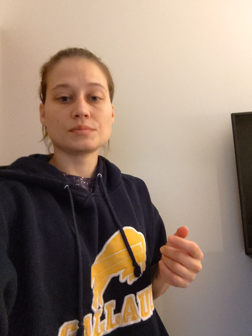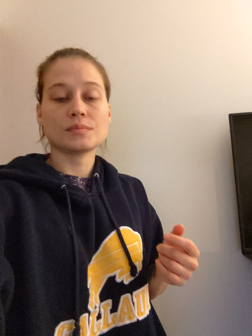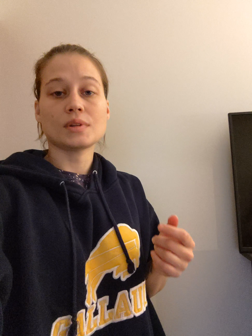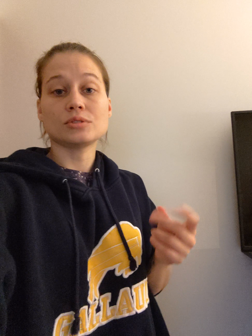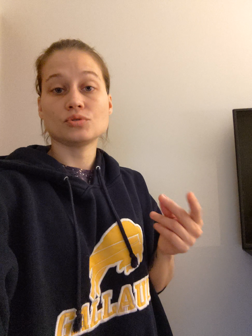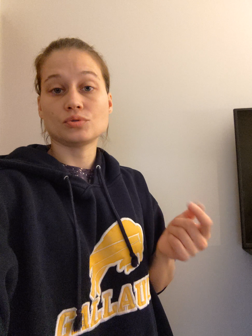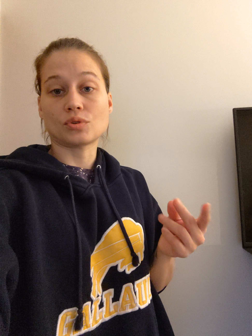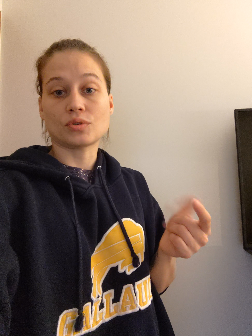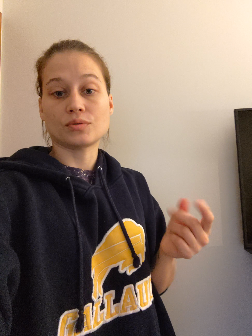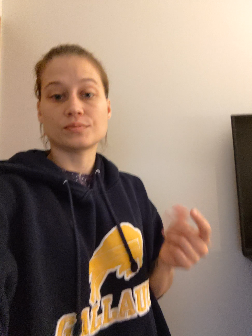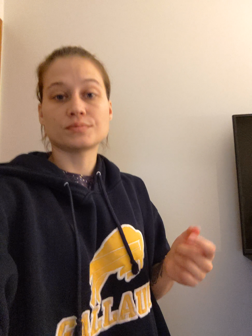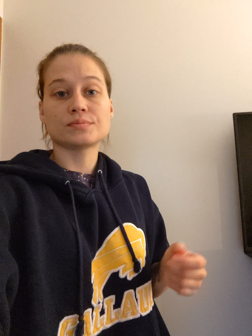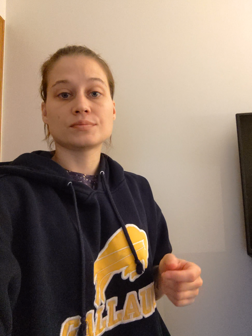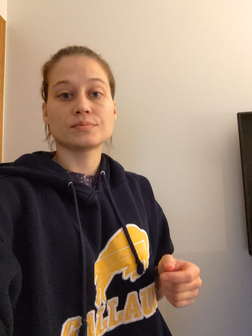dog